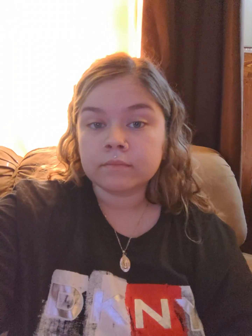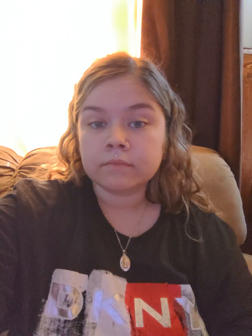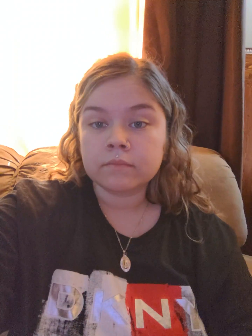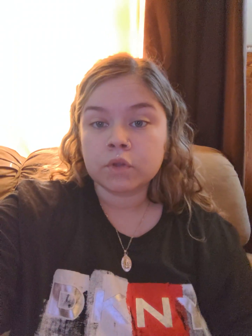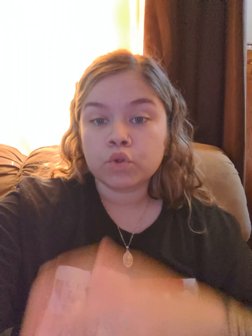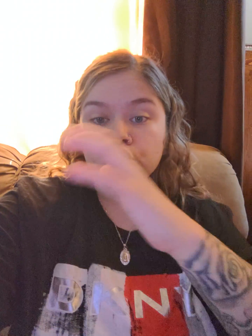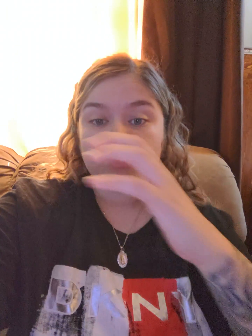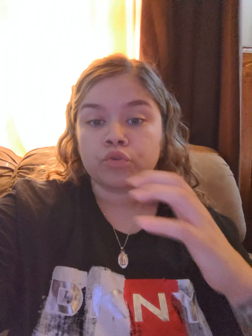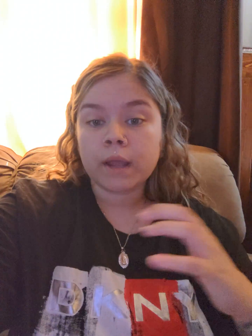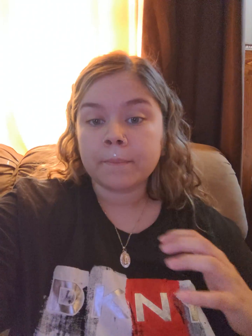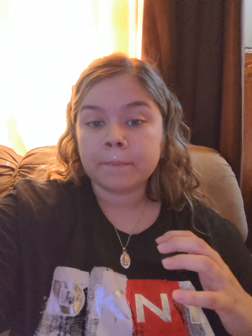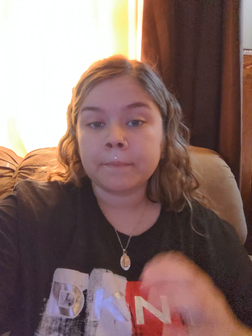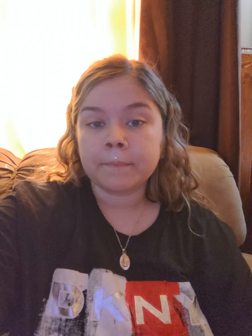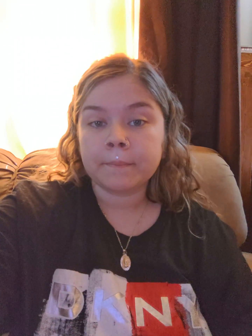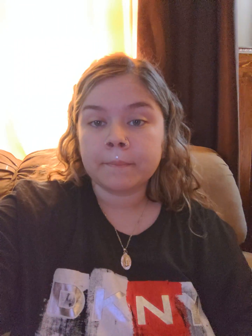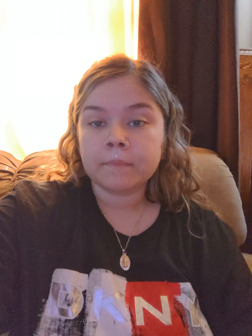grapes